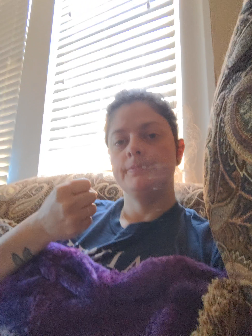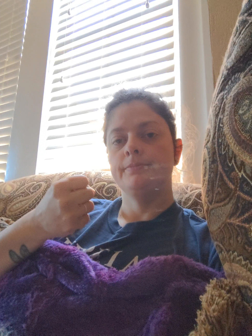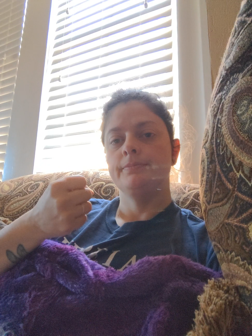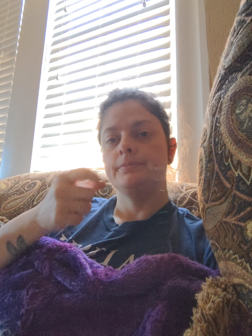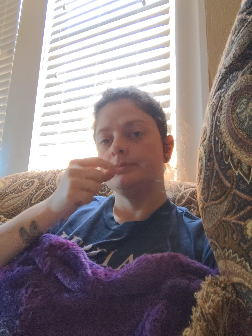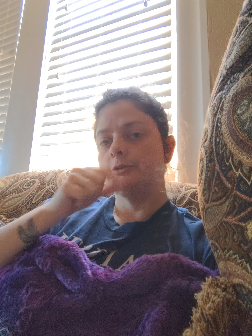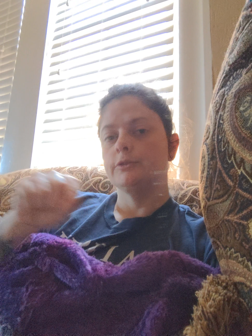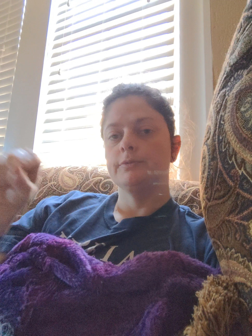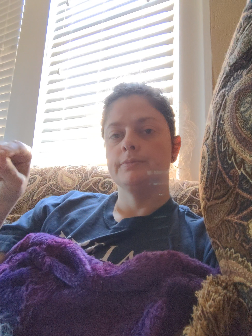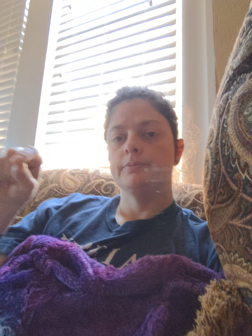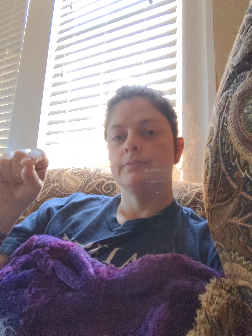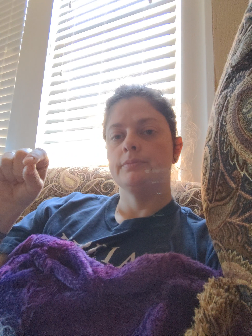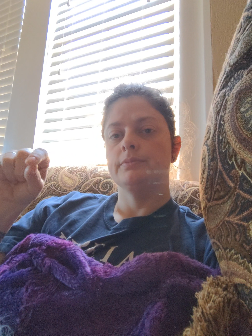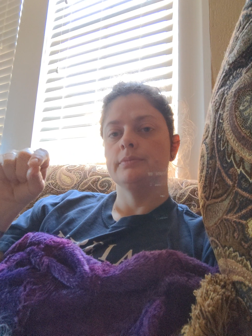pencil